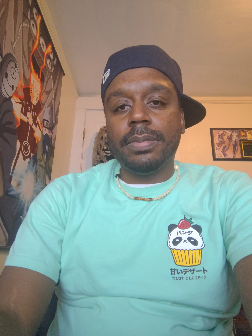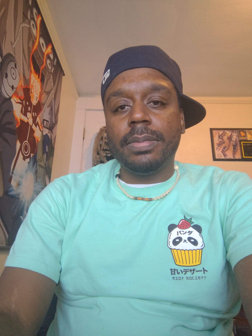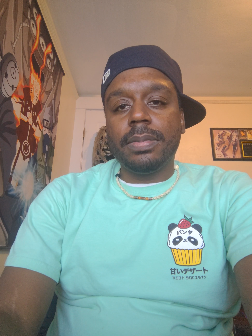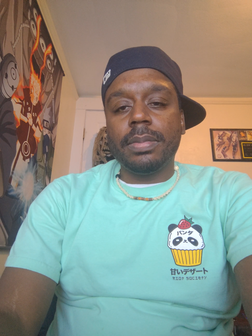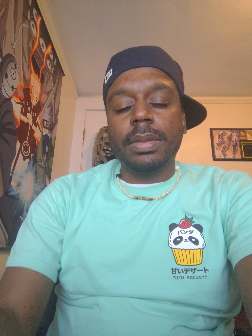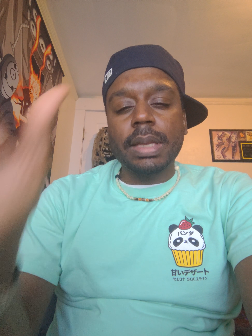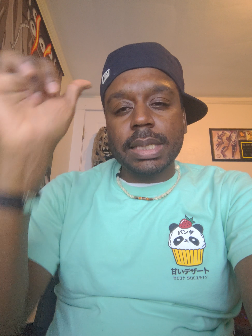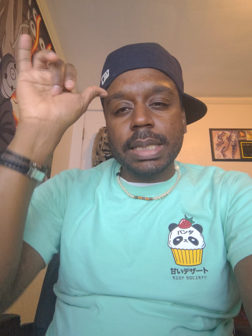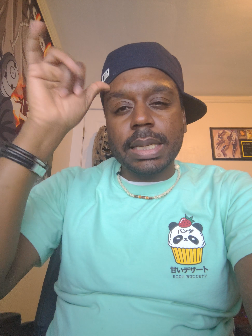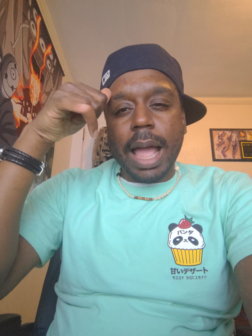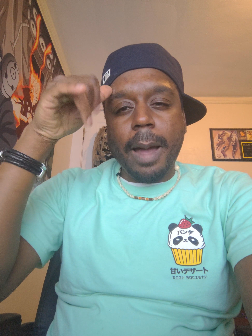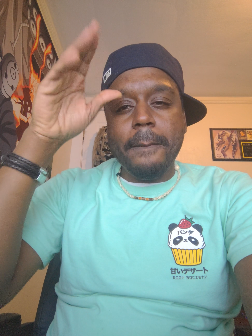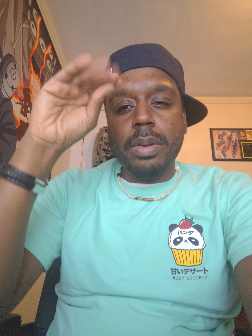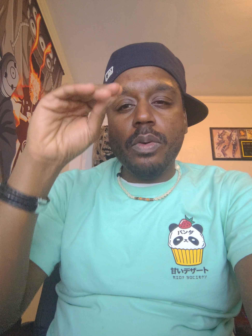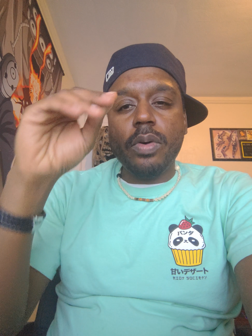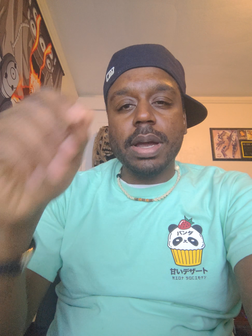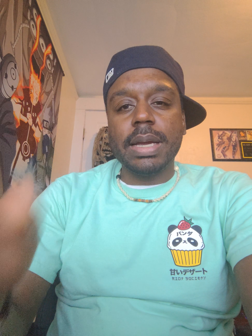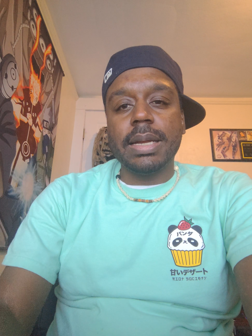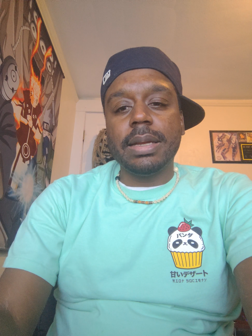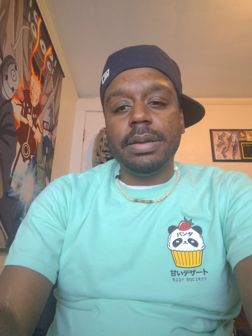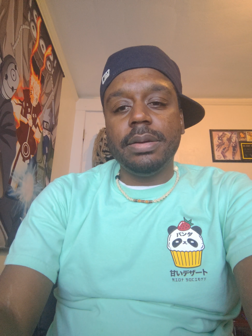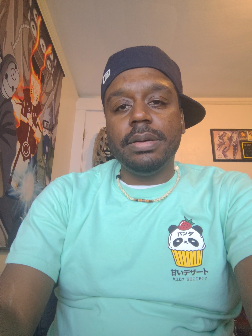cowboy